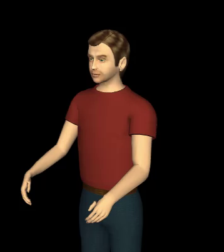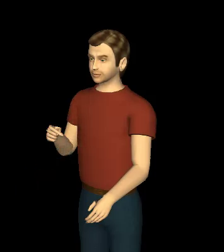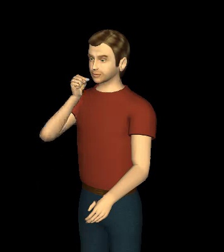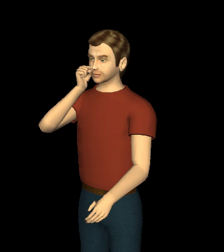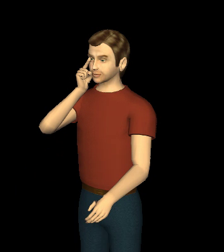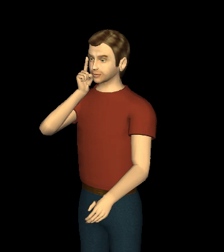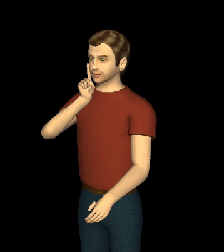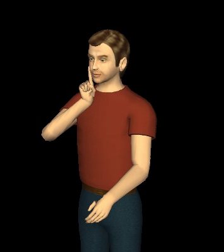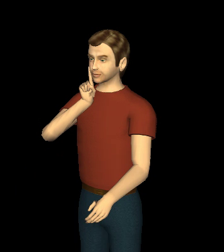ماي